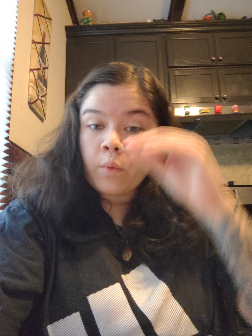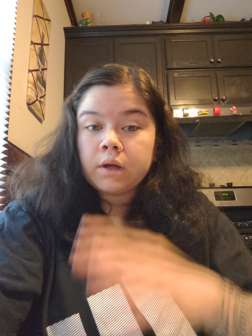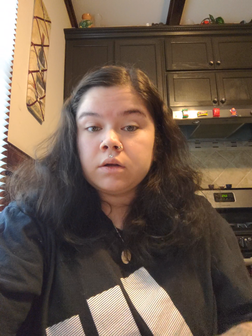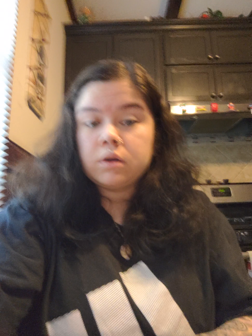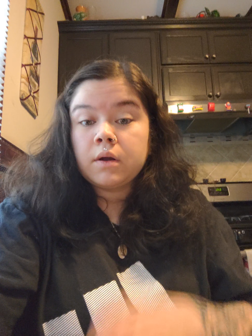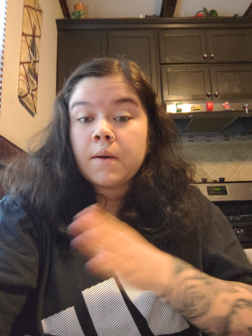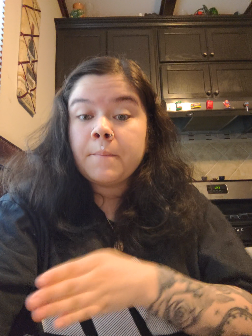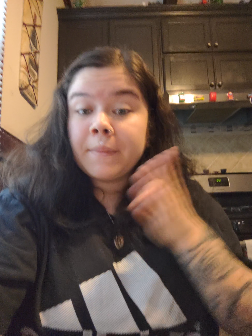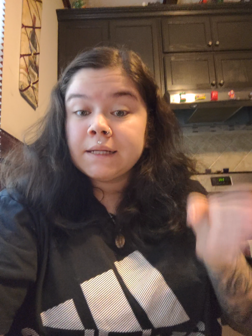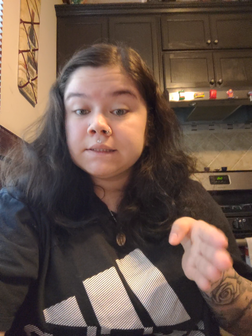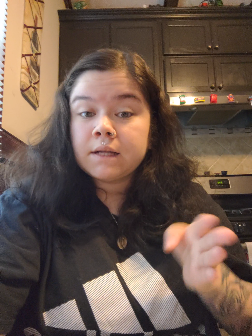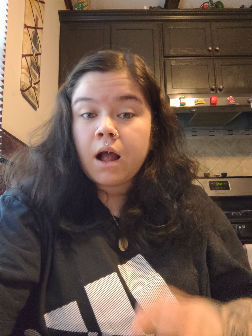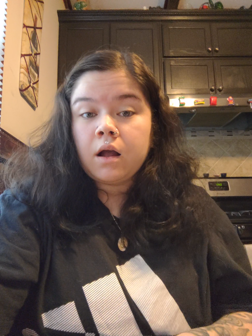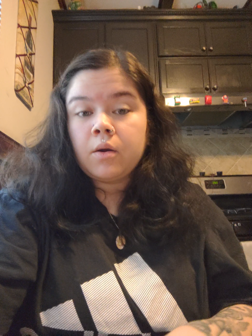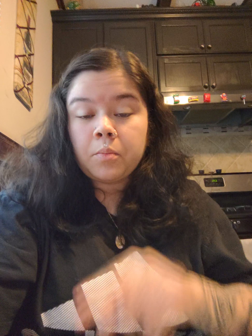beside